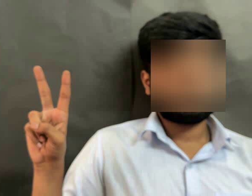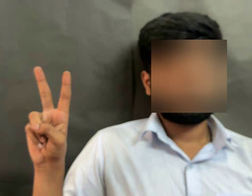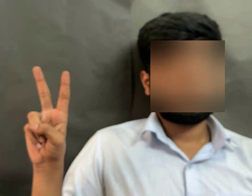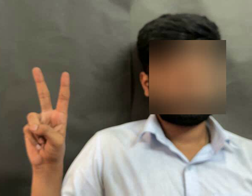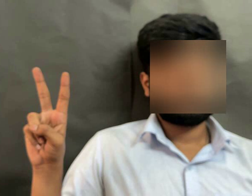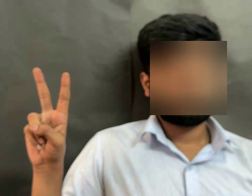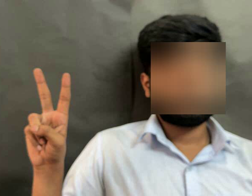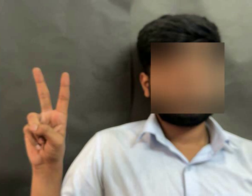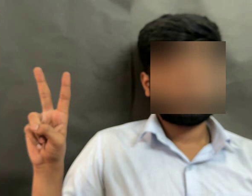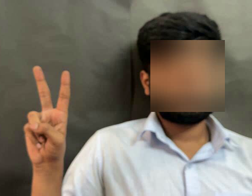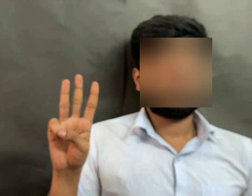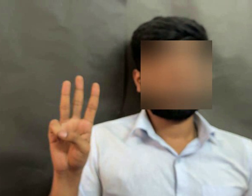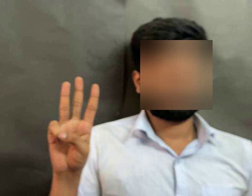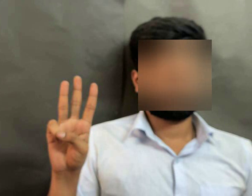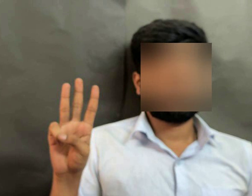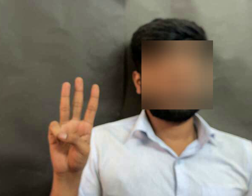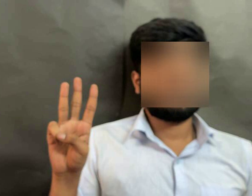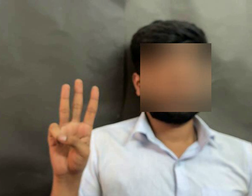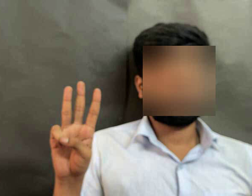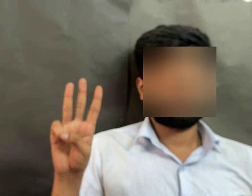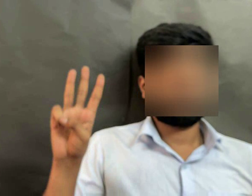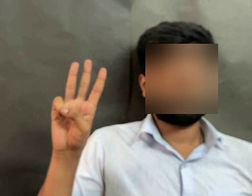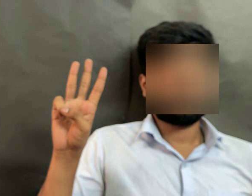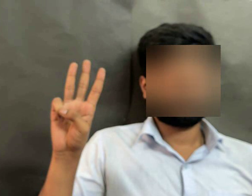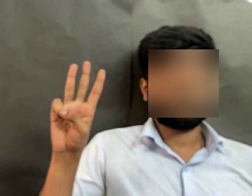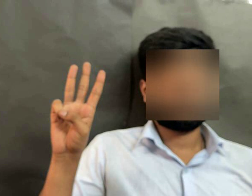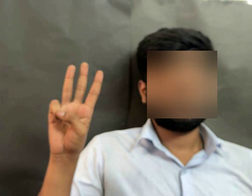W